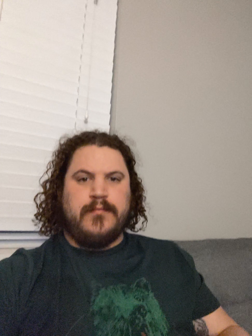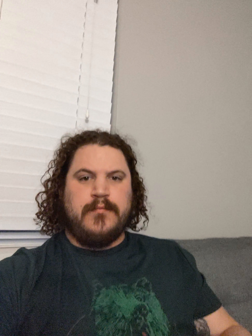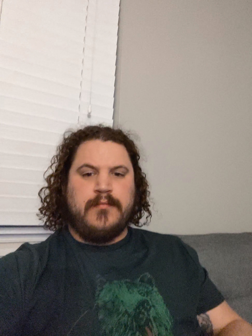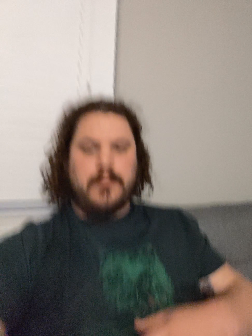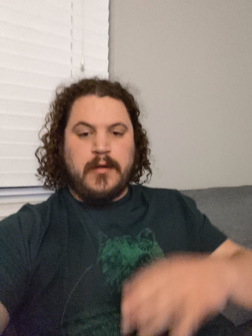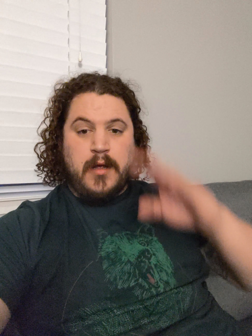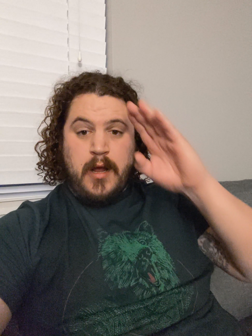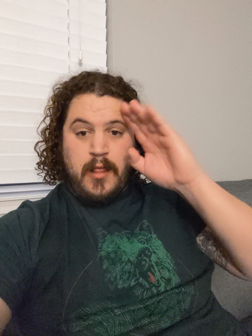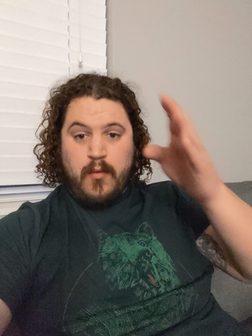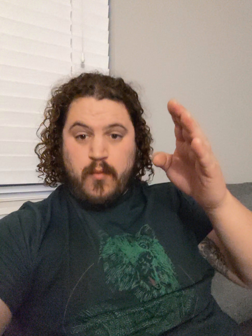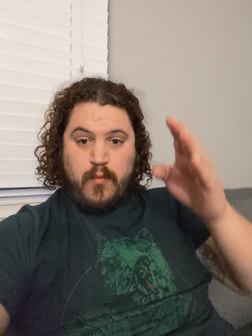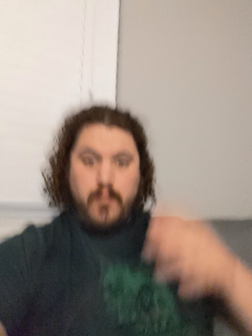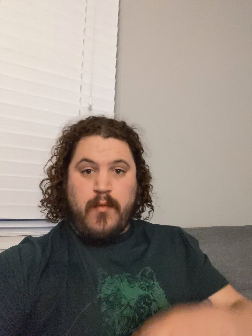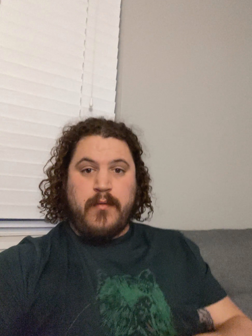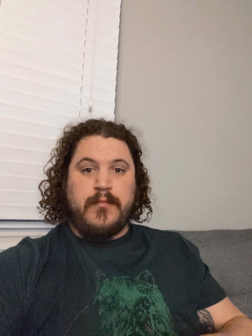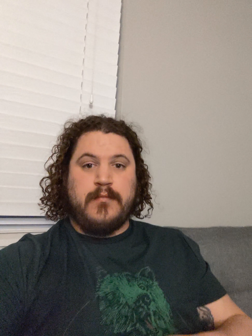hello